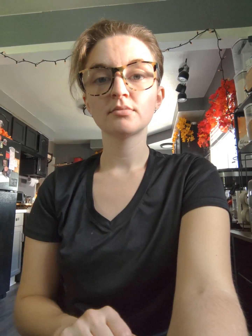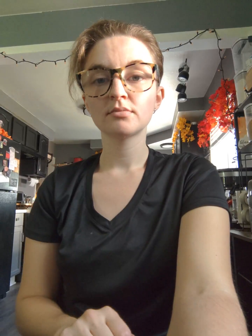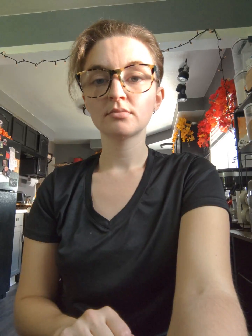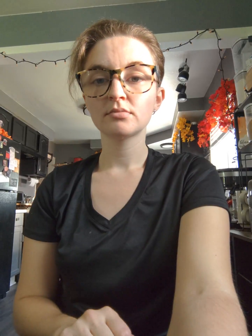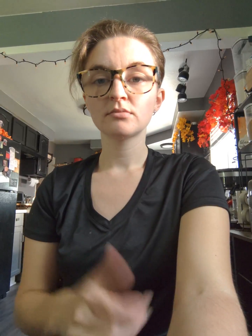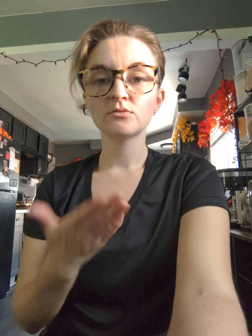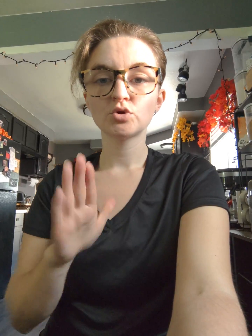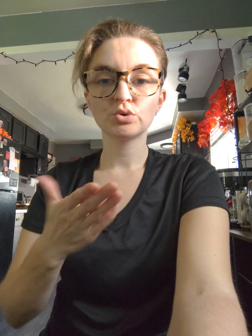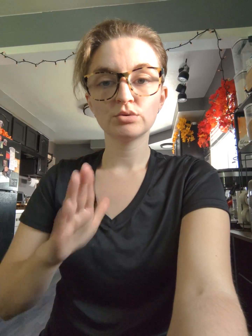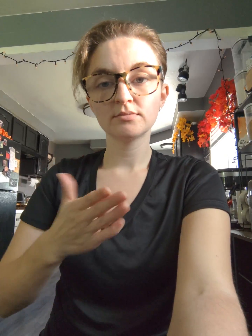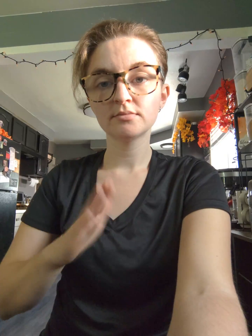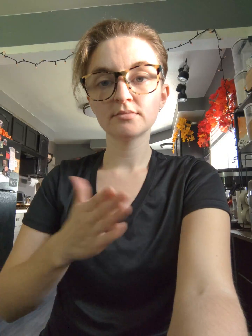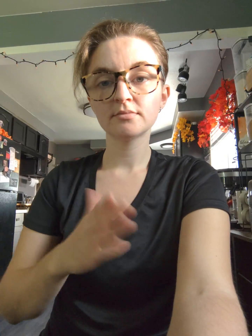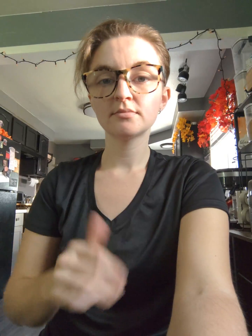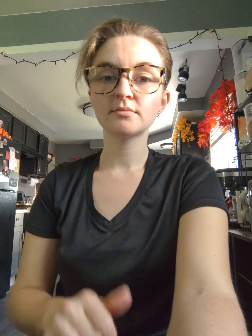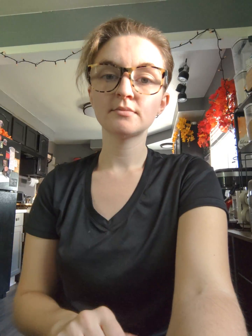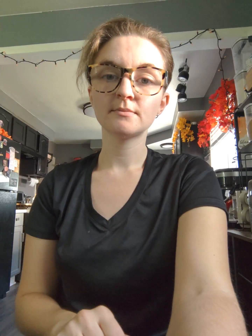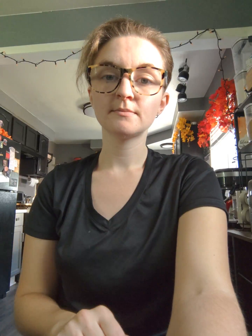cook